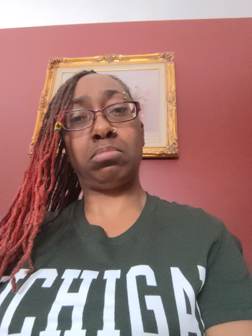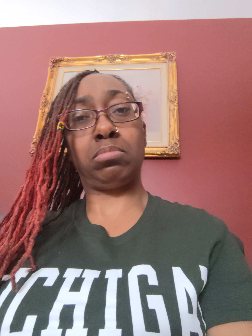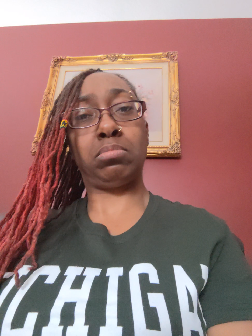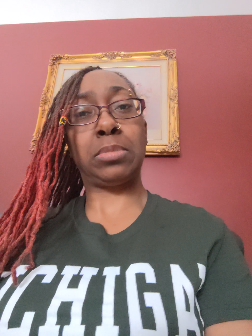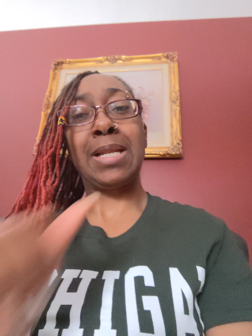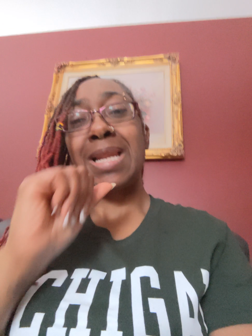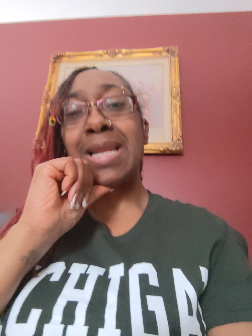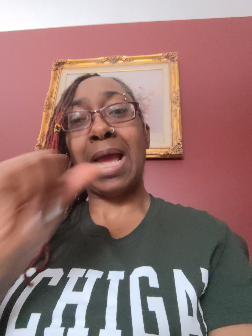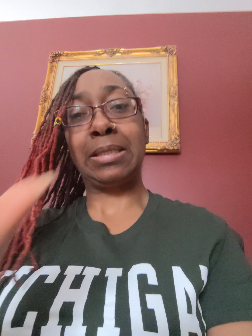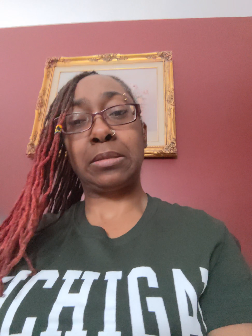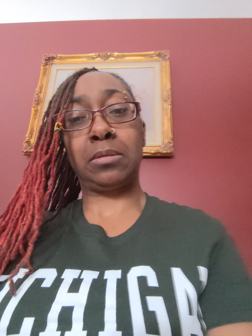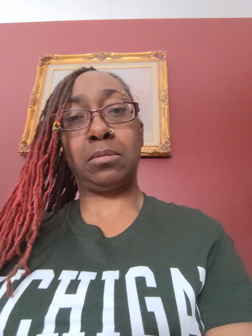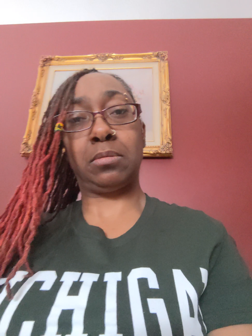not